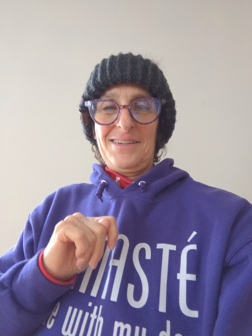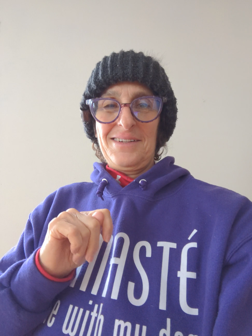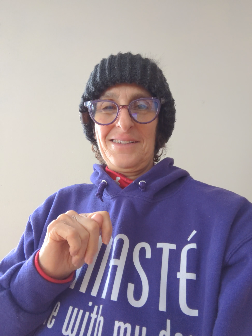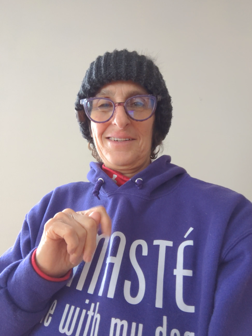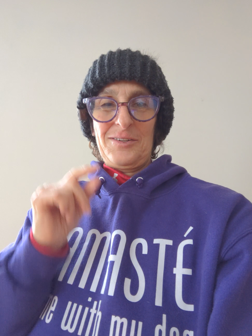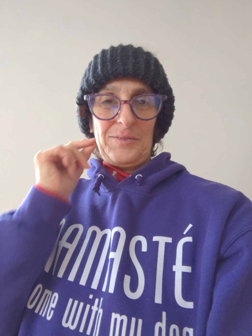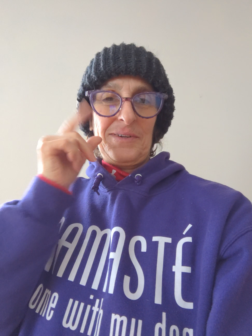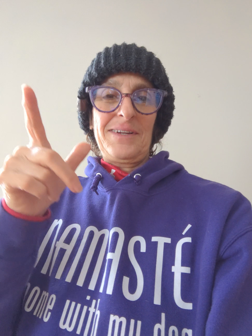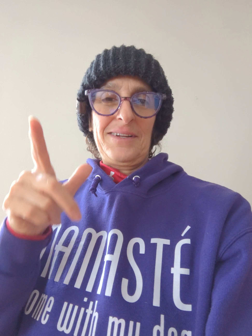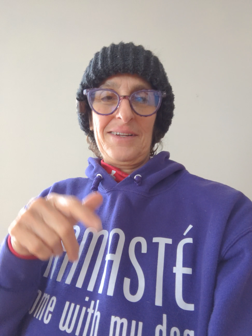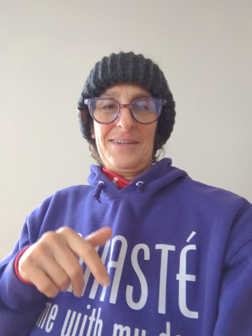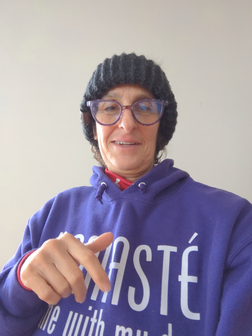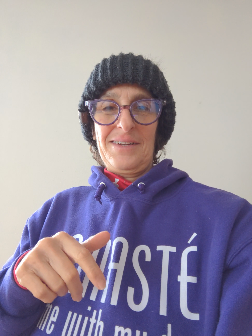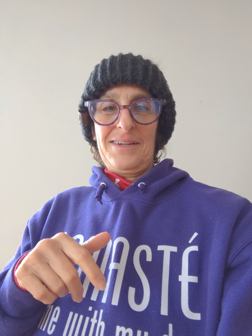wake